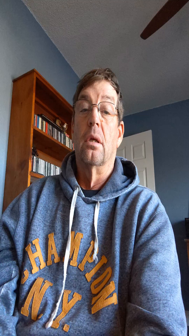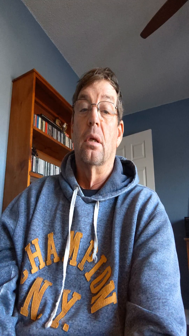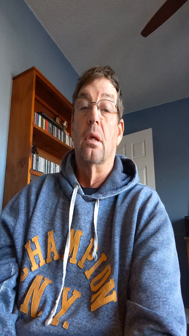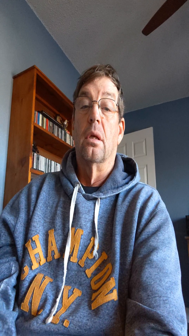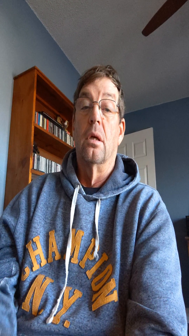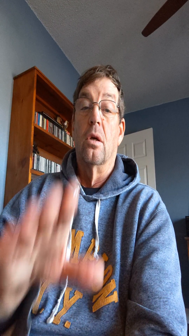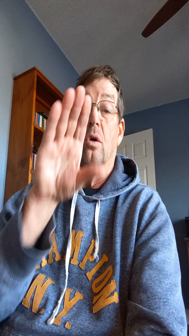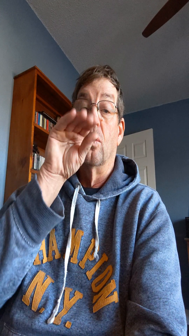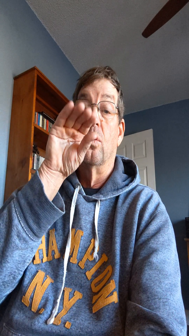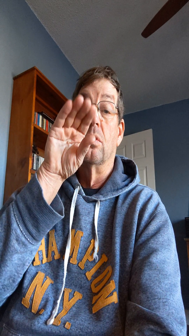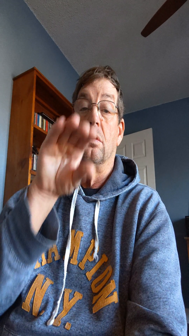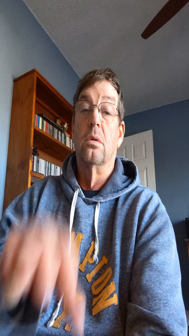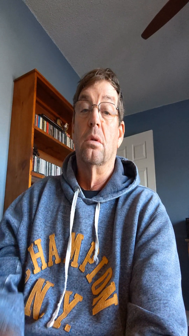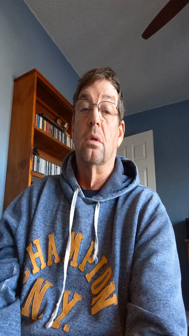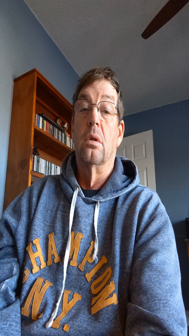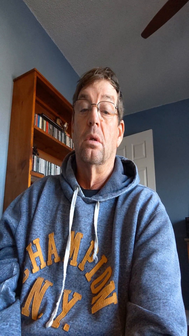goose